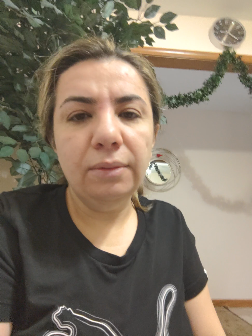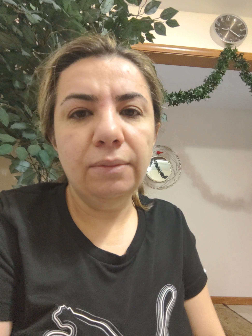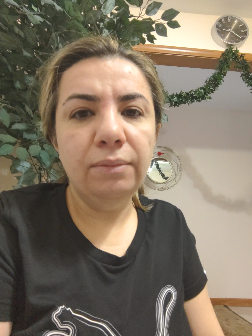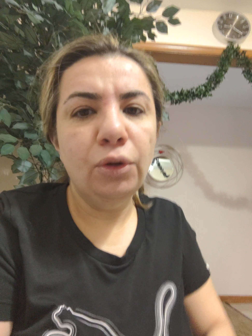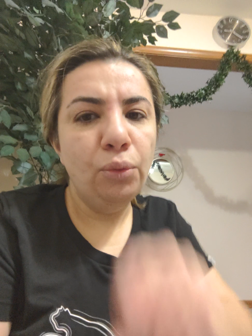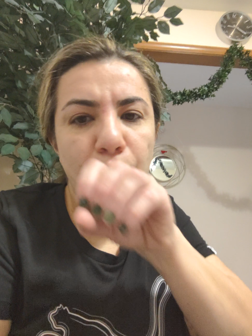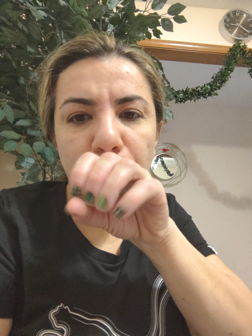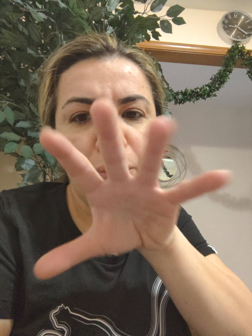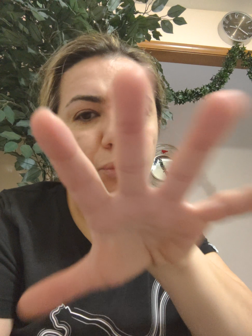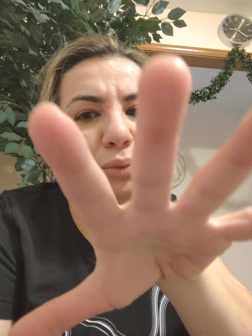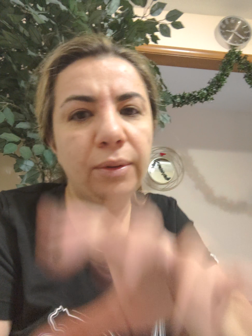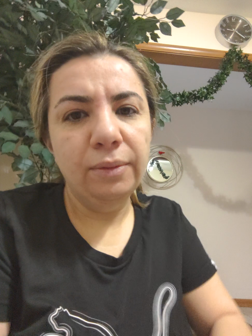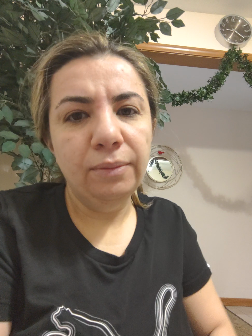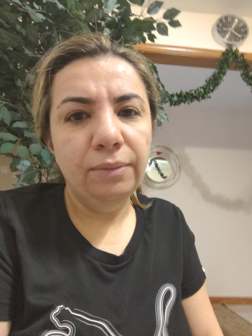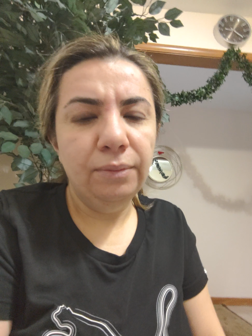blow